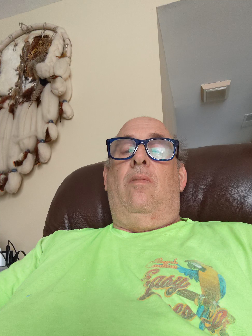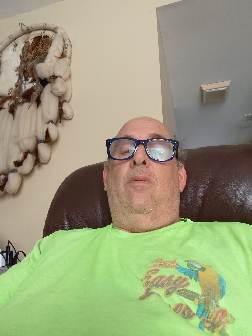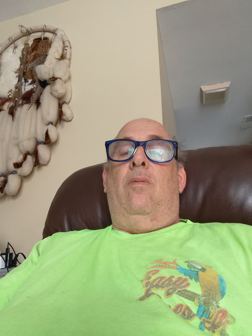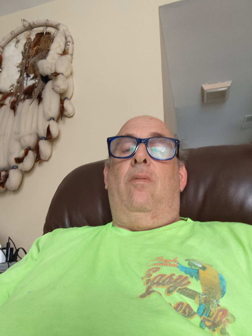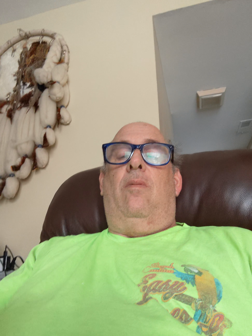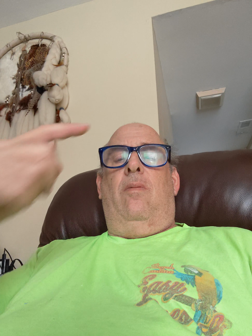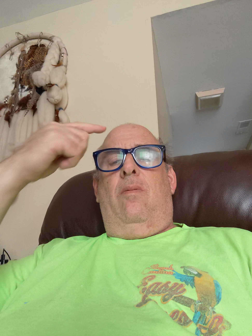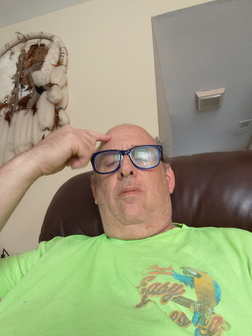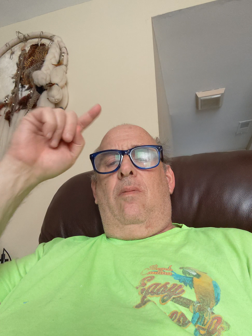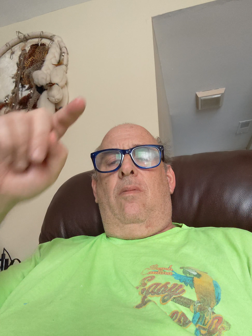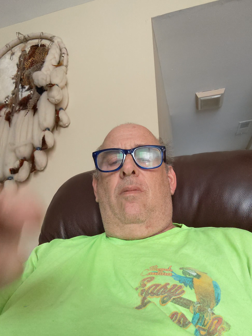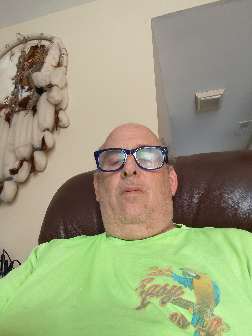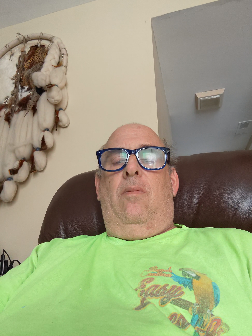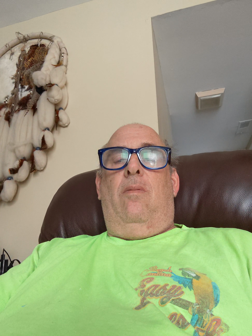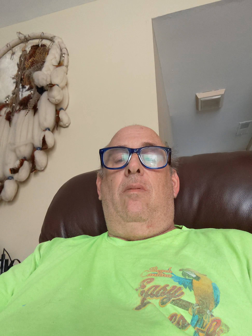for